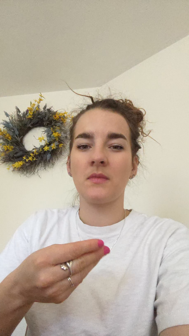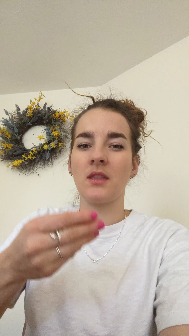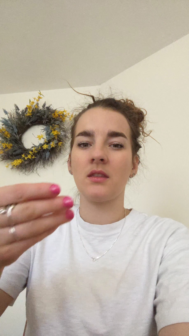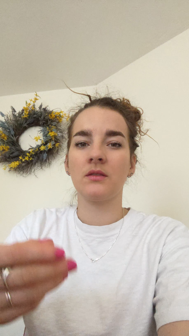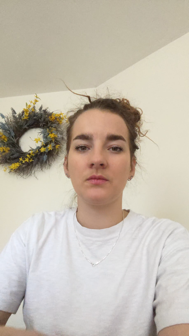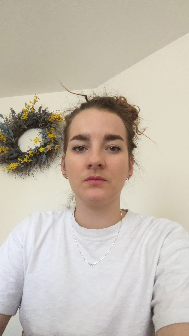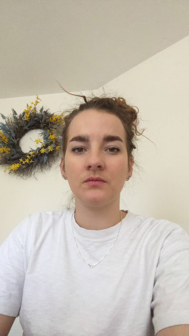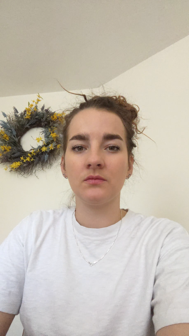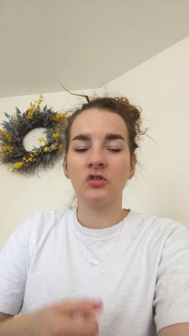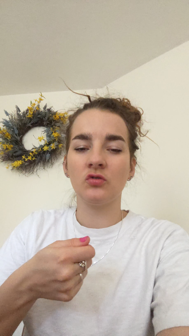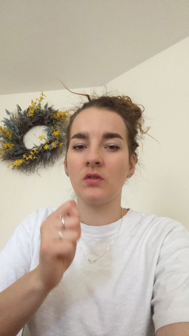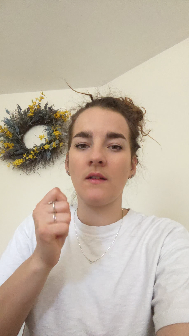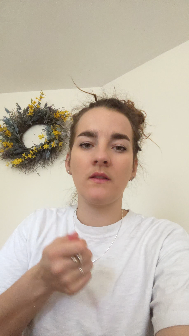shovel